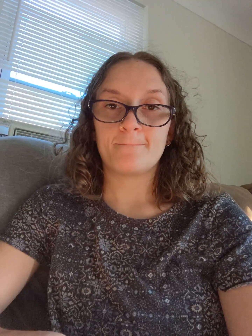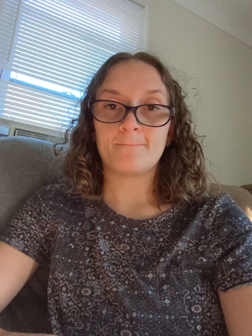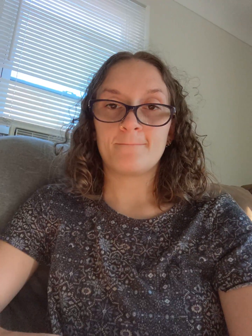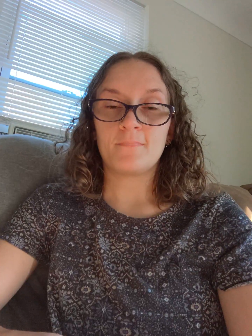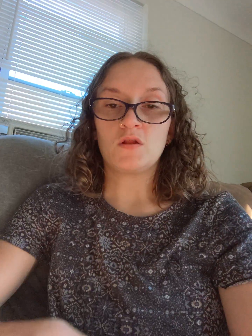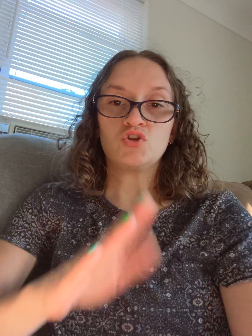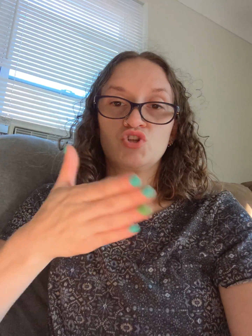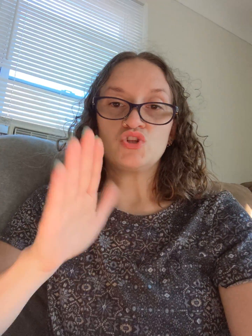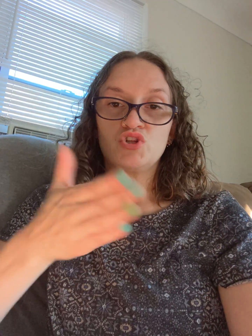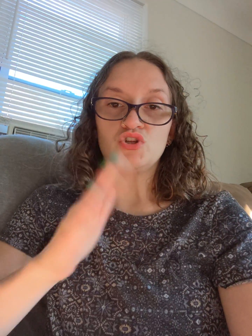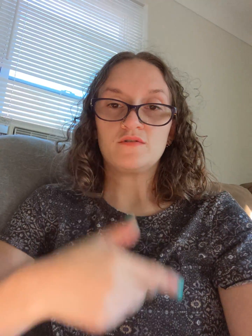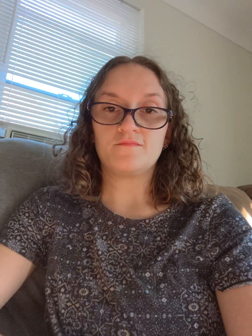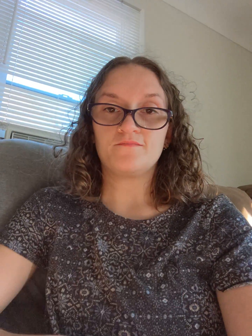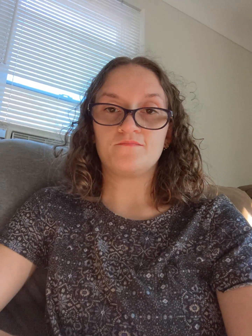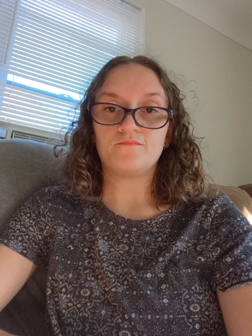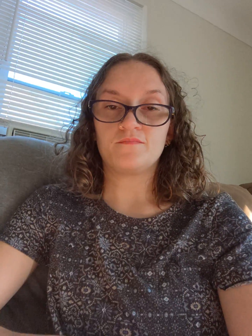cook